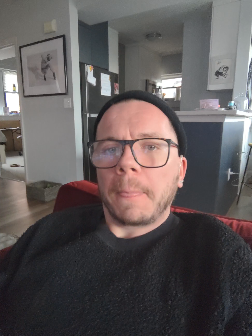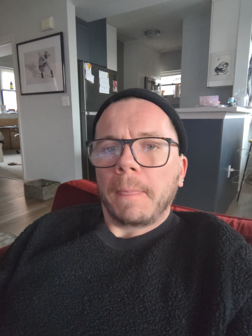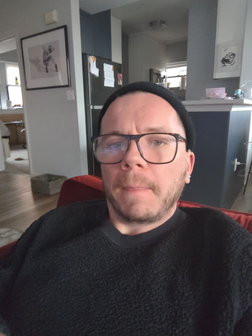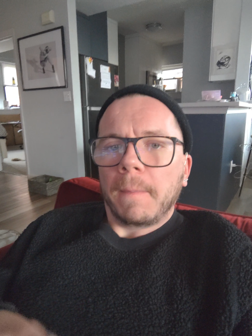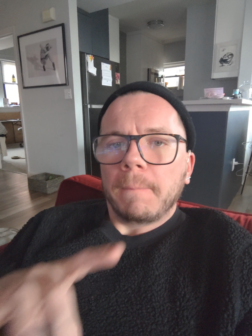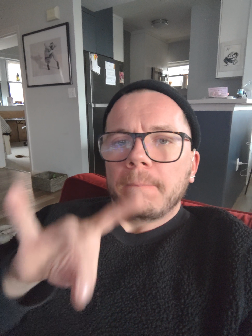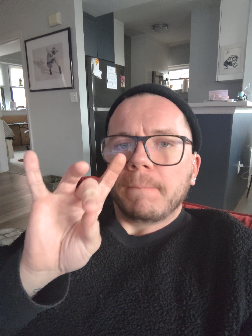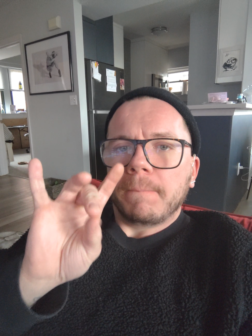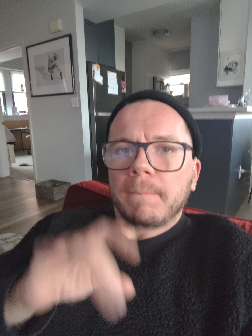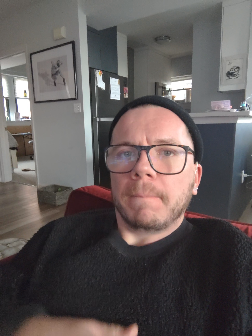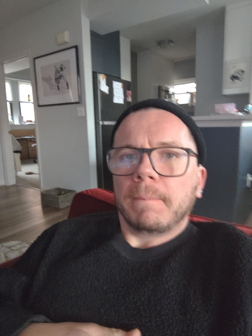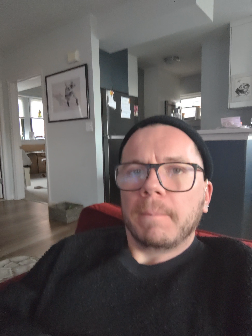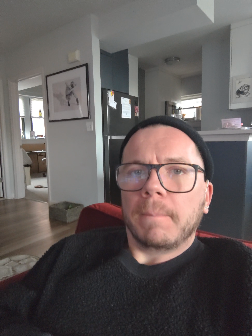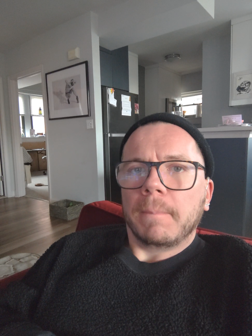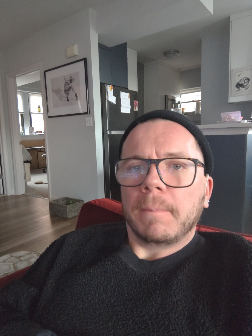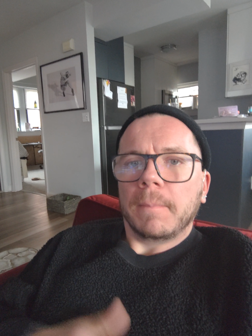find